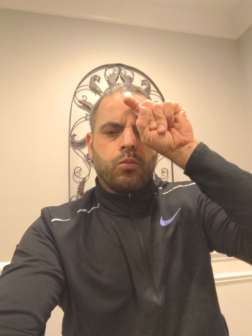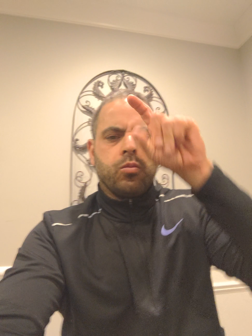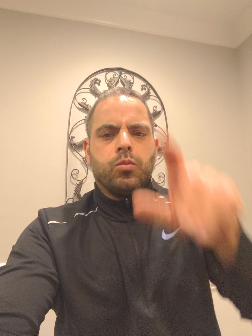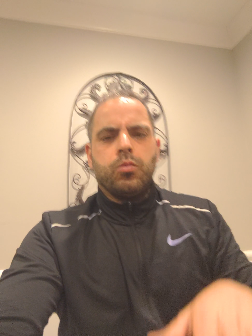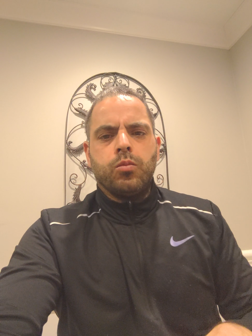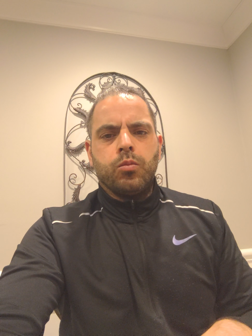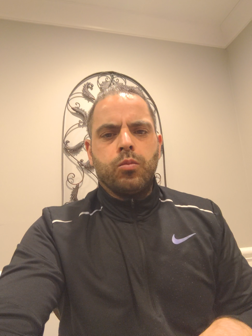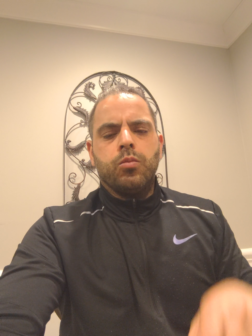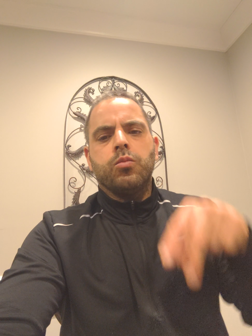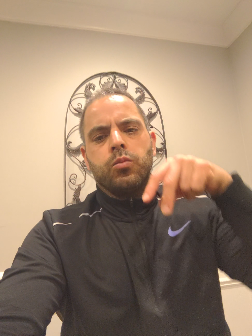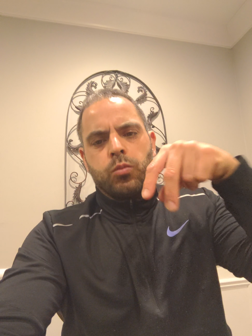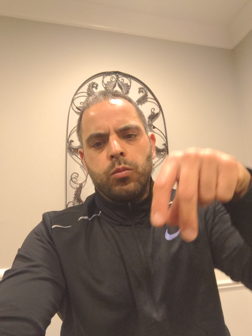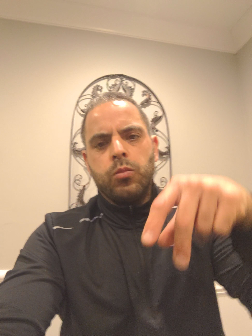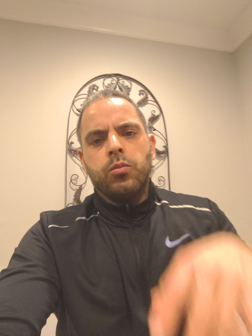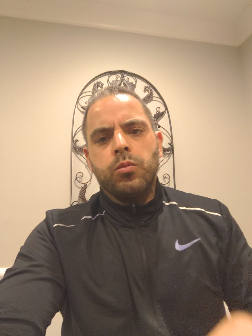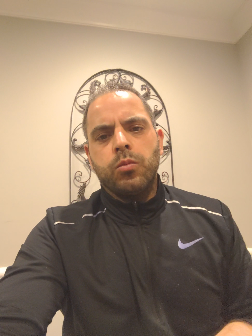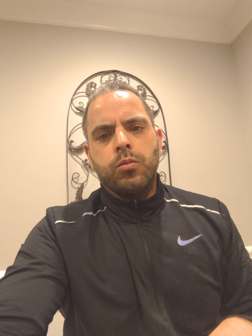ride